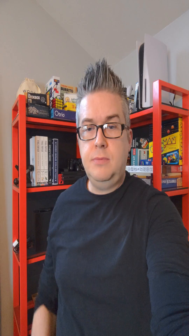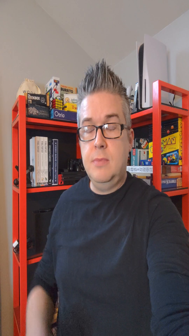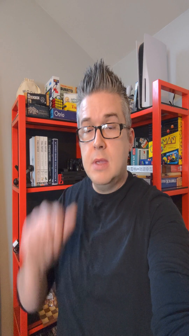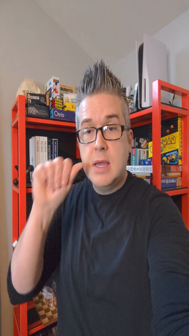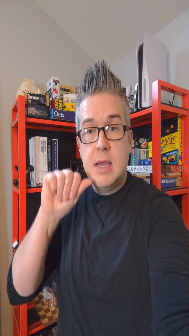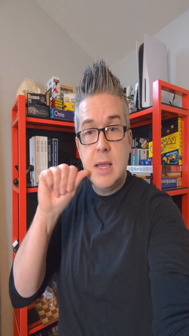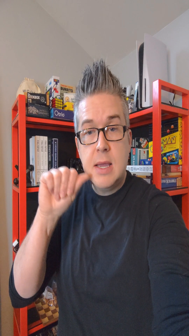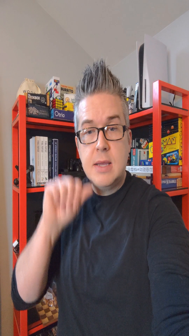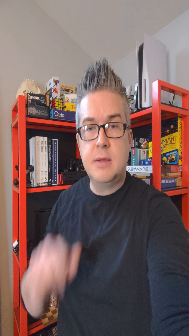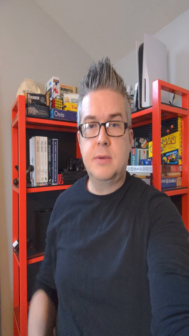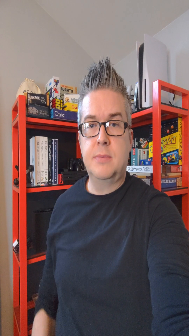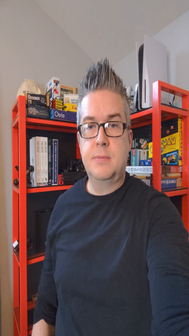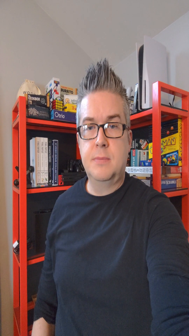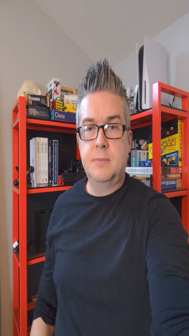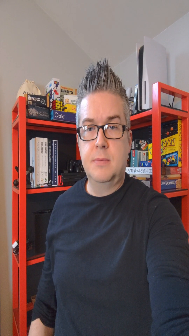aunt